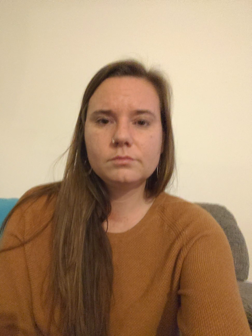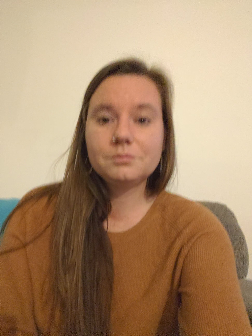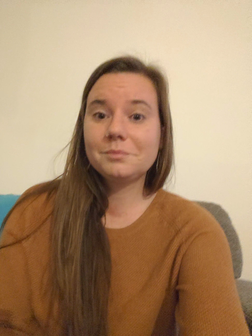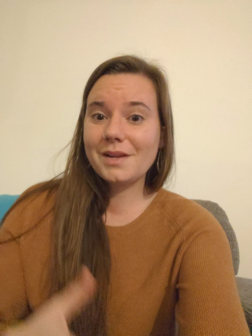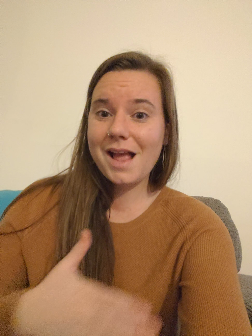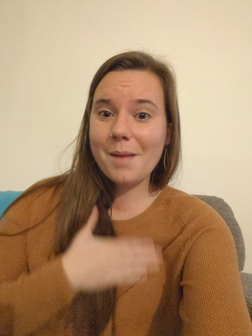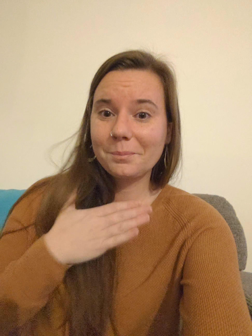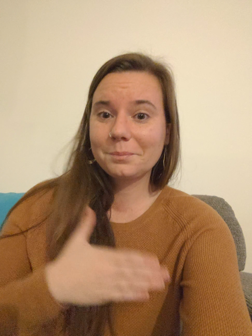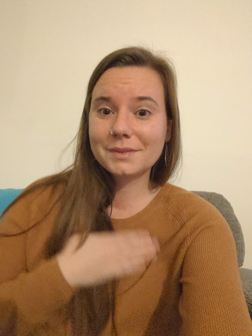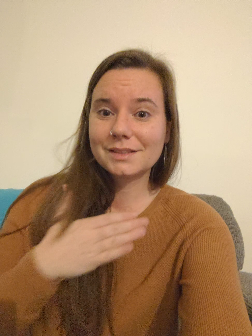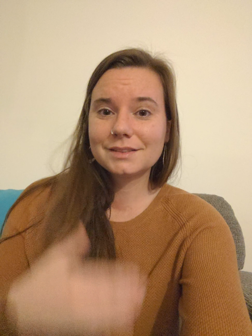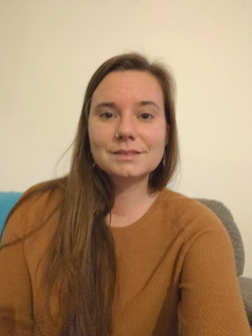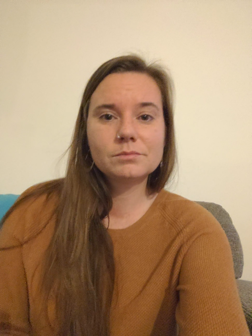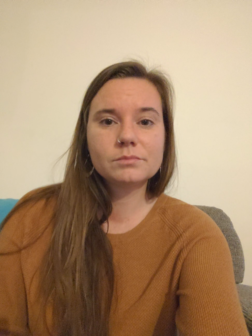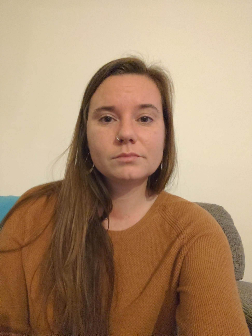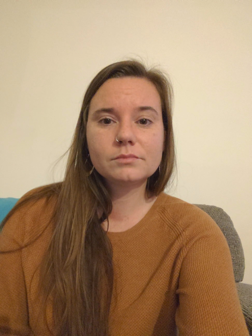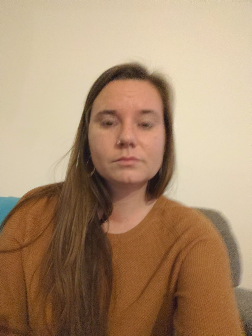happy